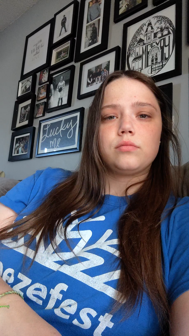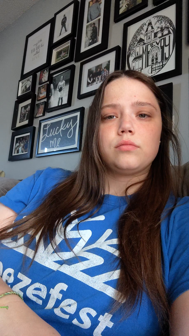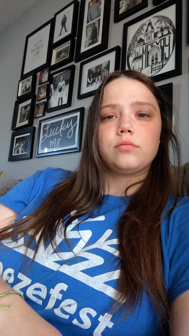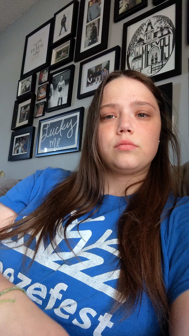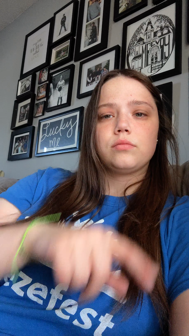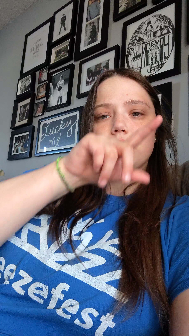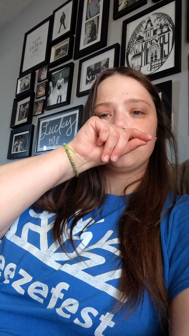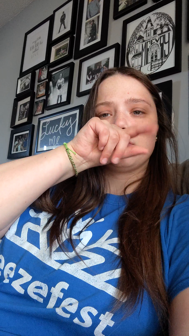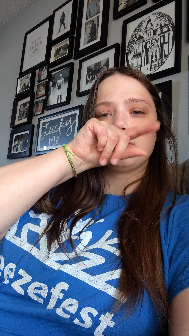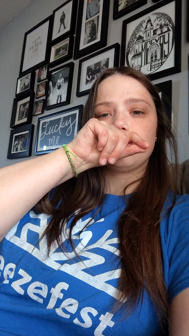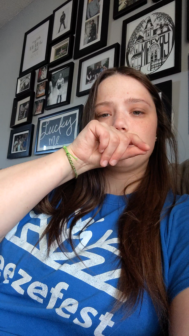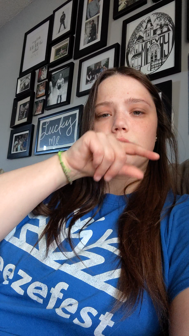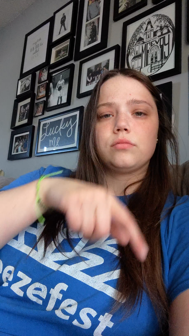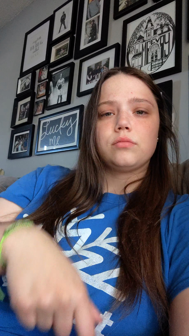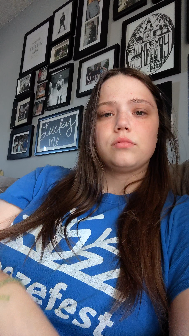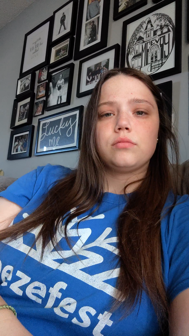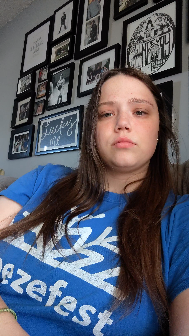chicken